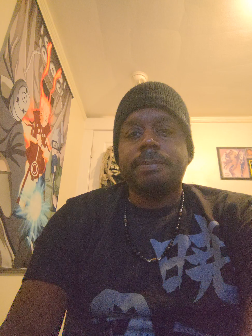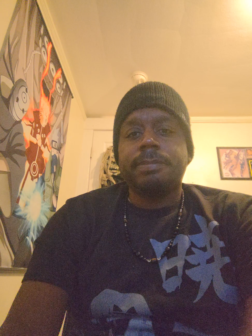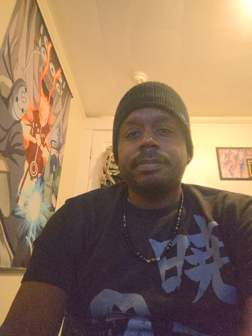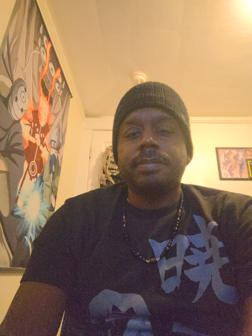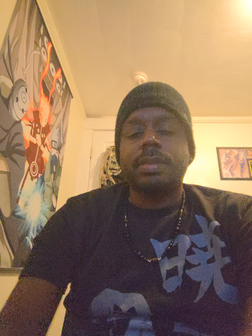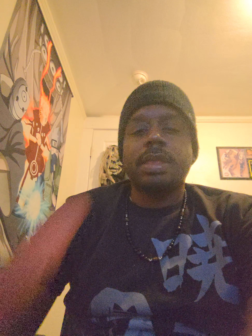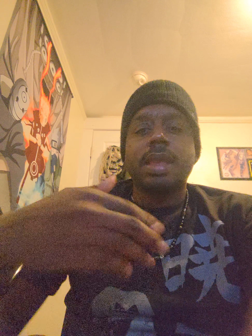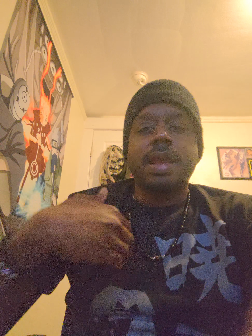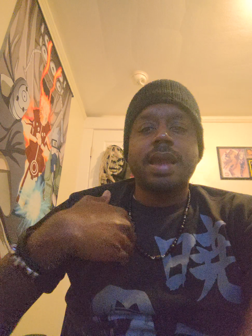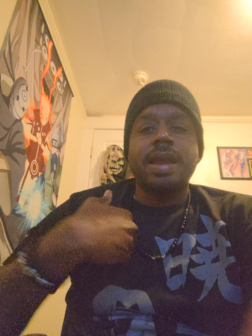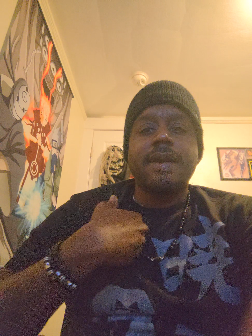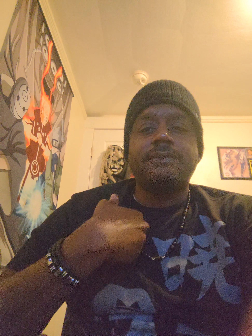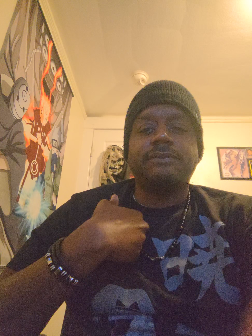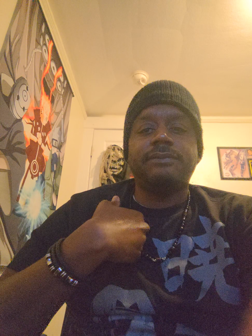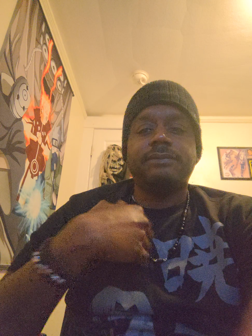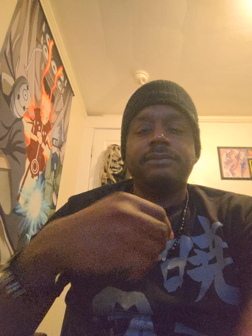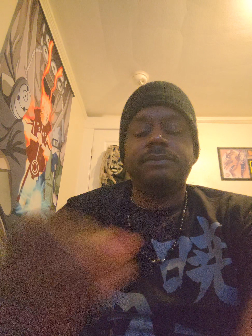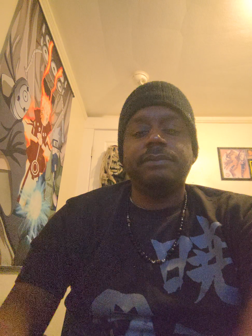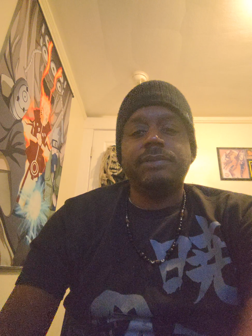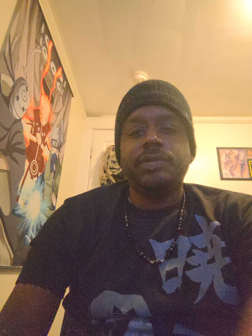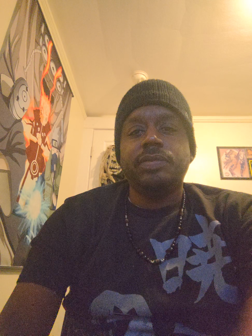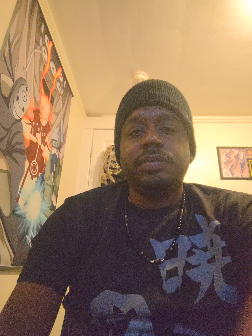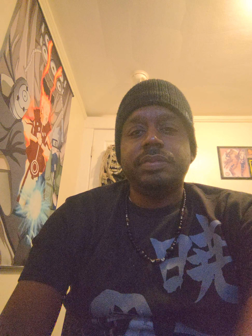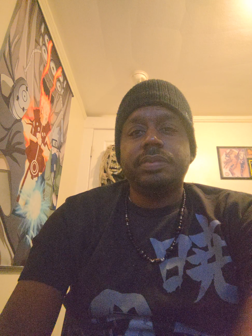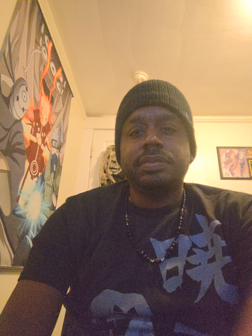have